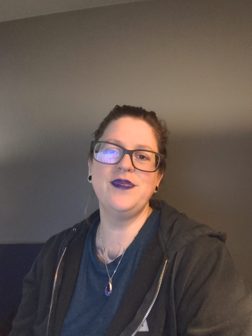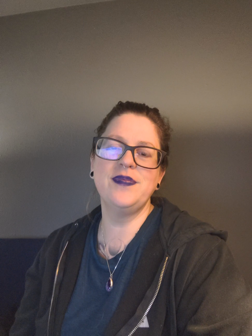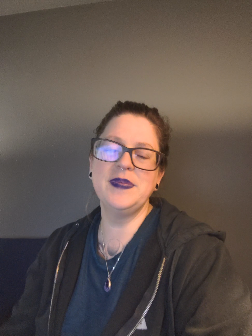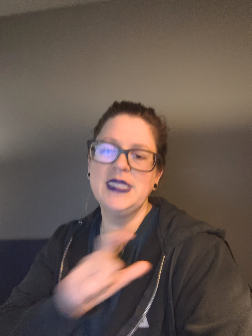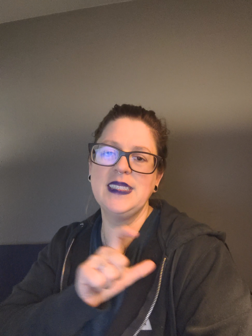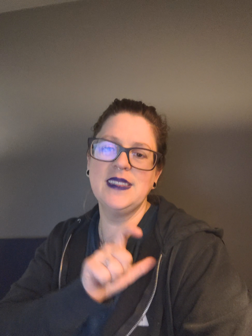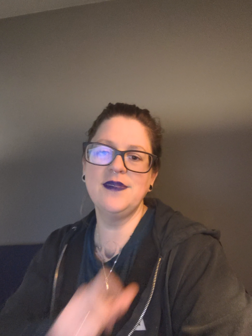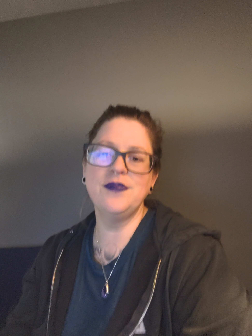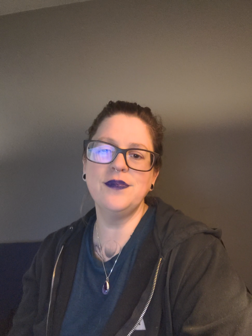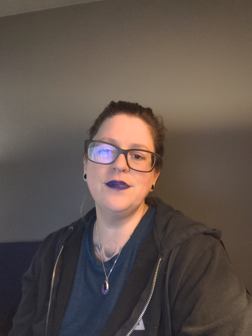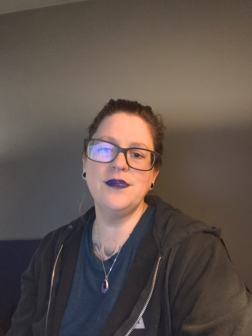police